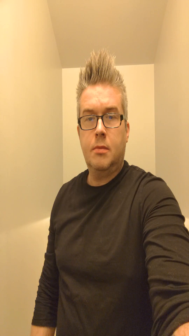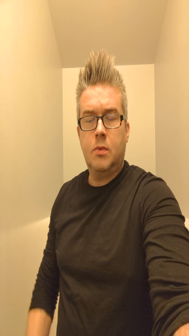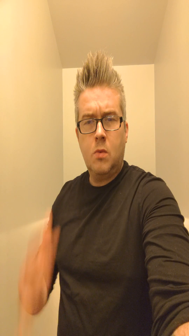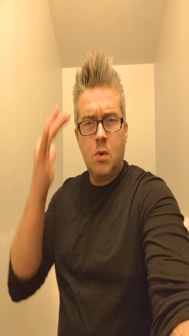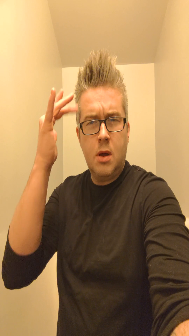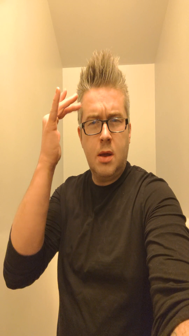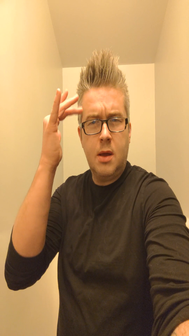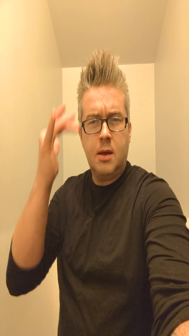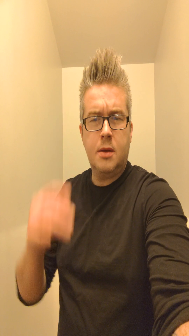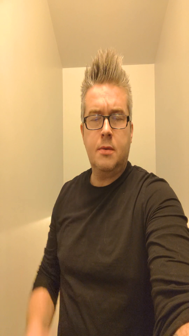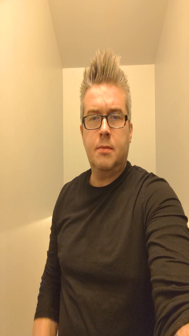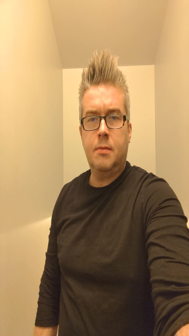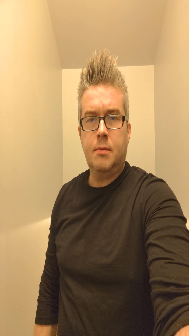why